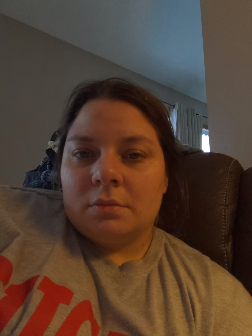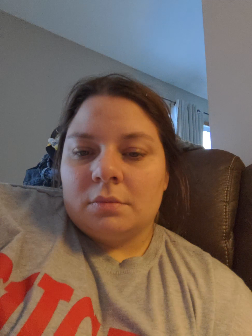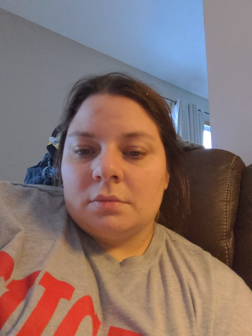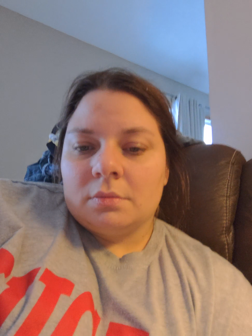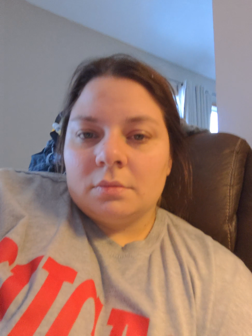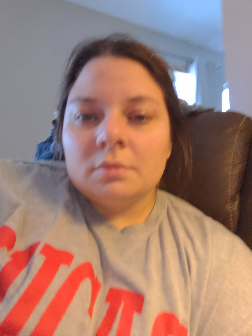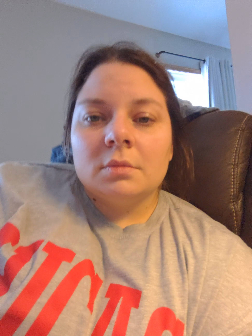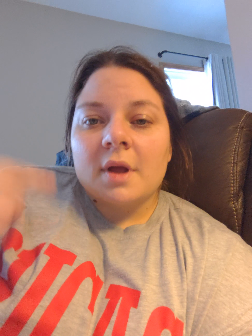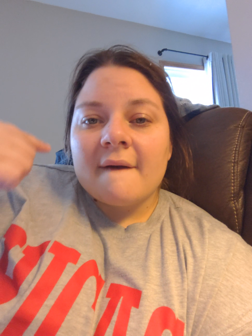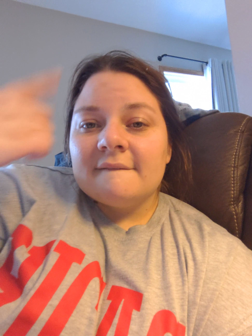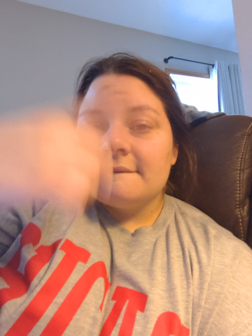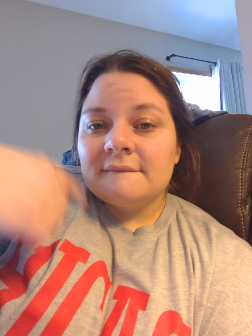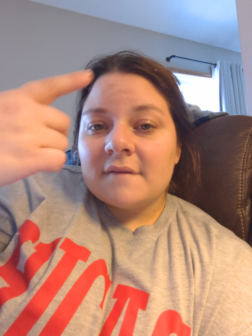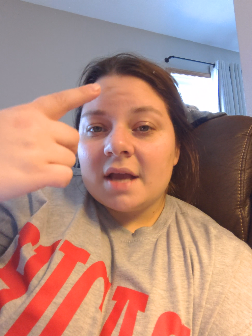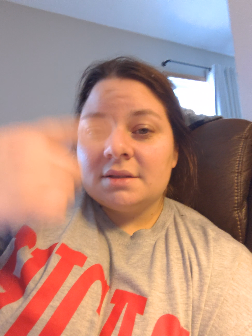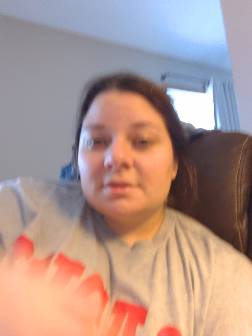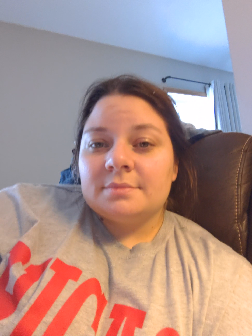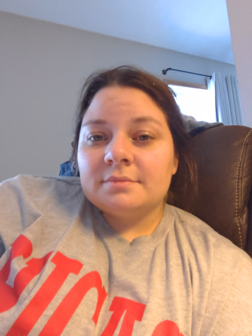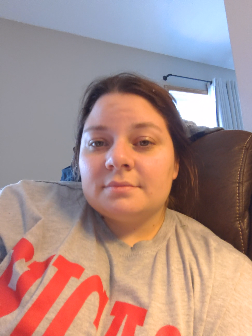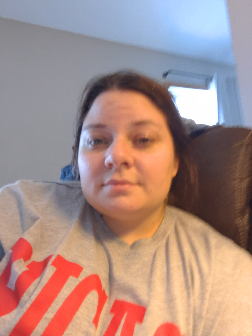face